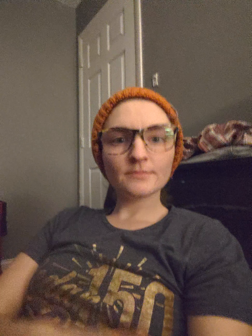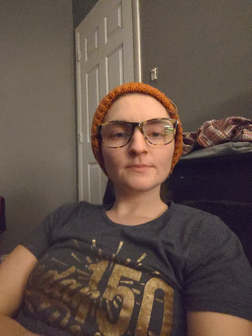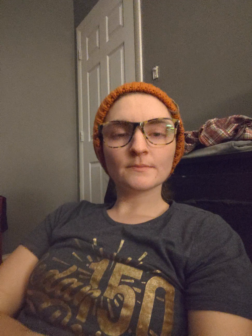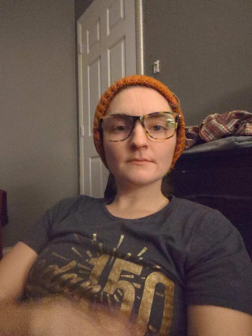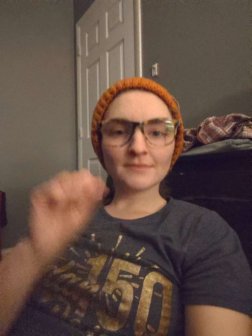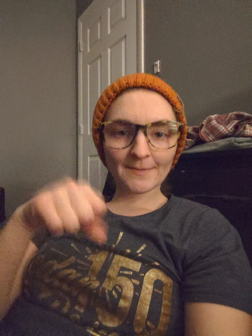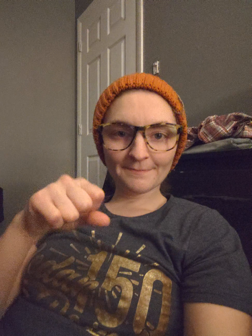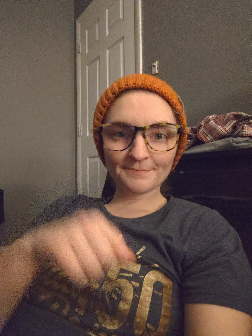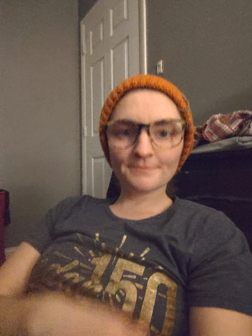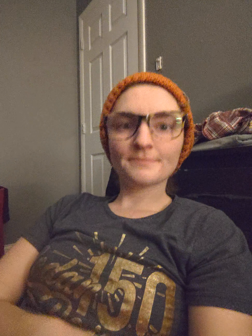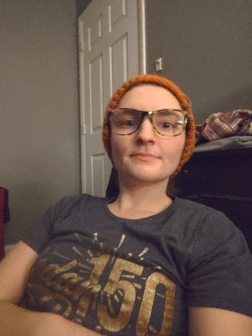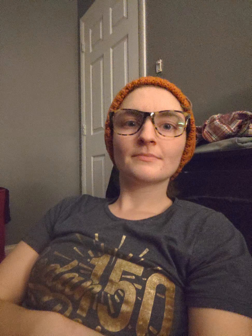yes